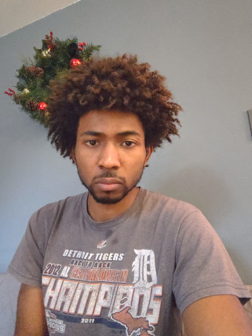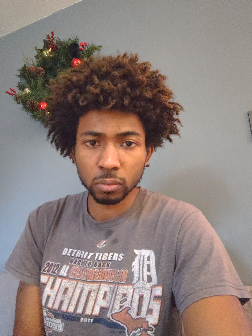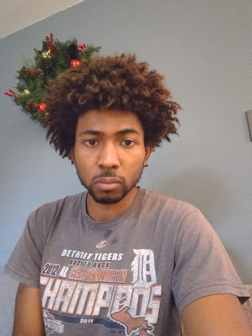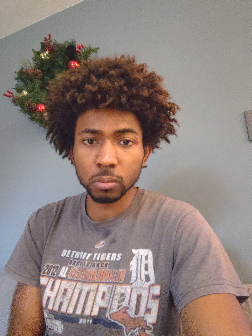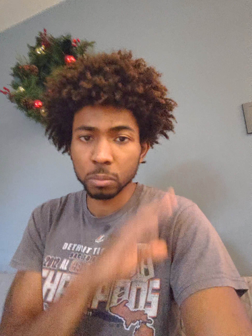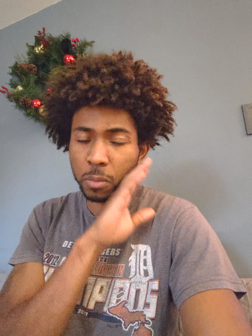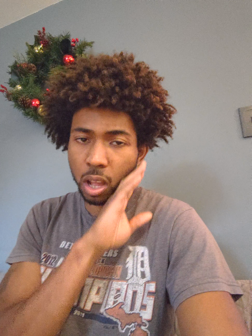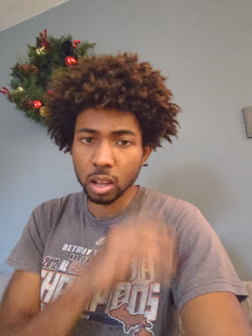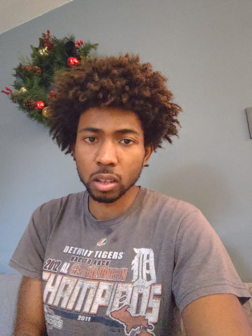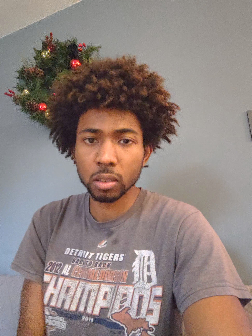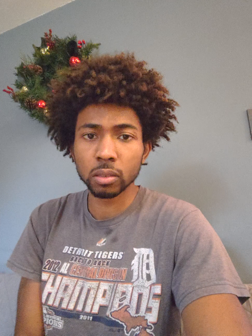bed